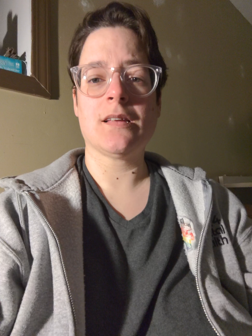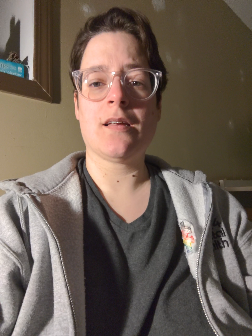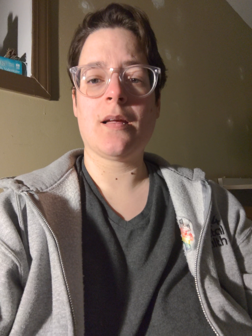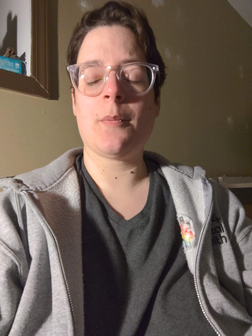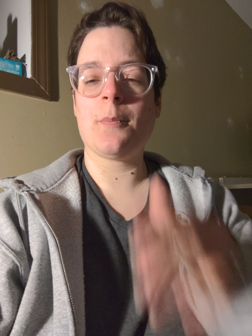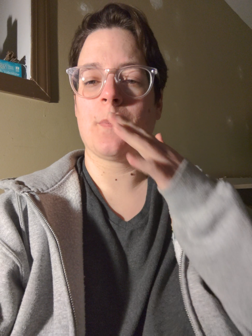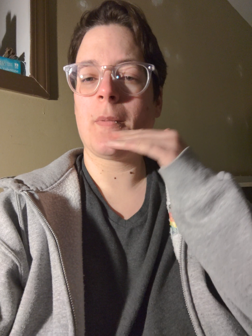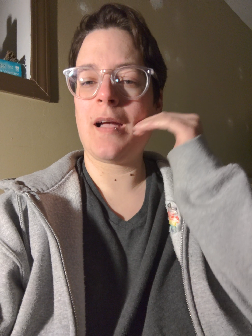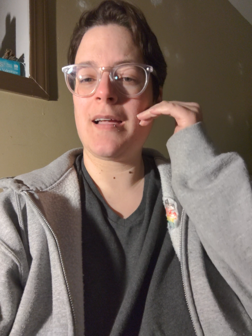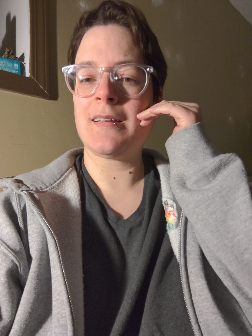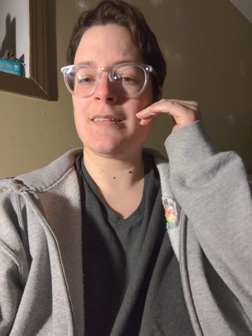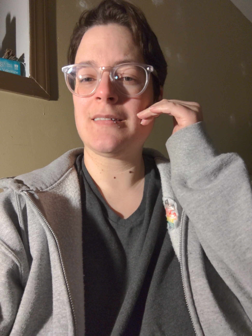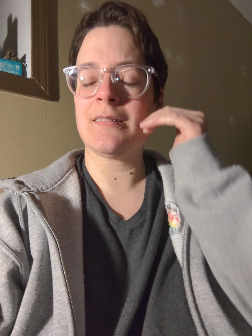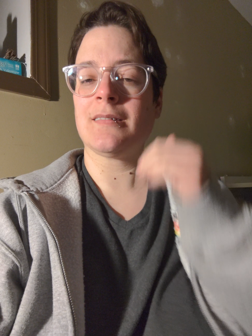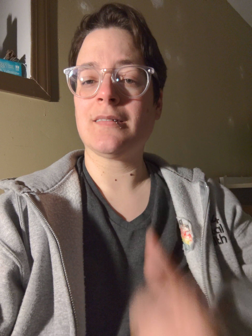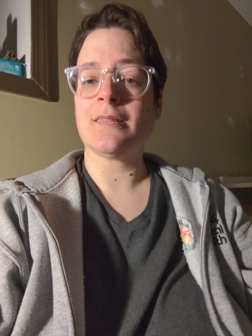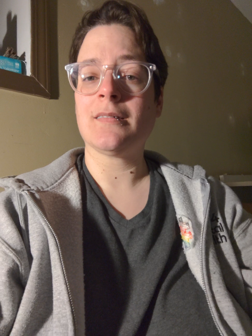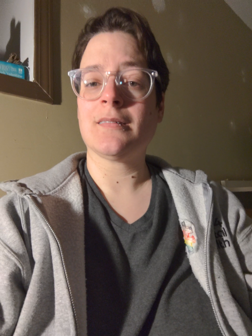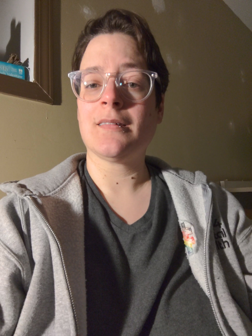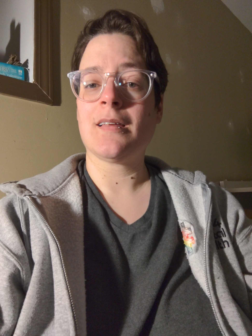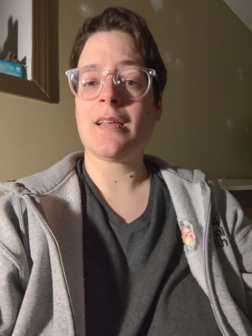smile